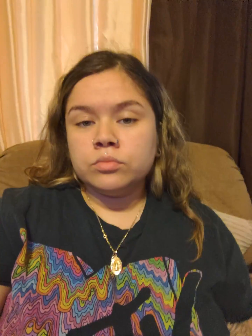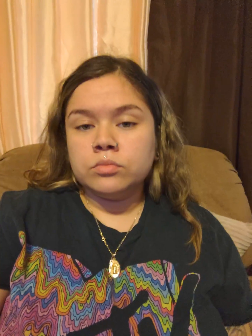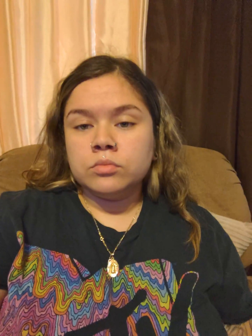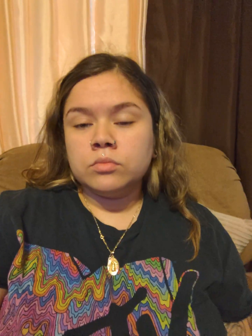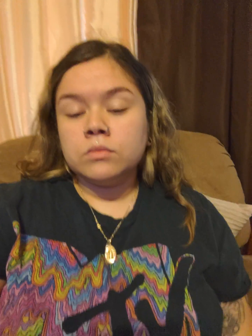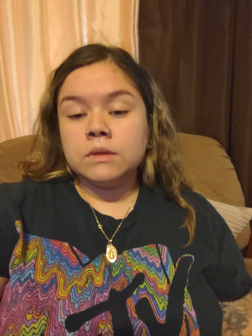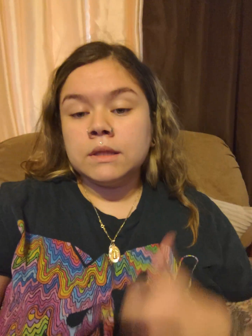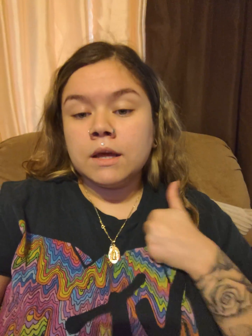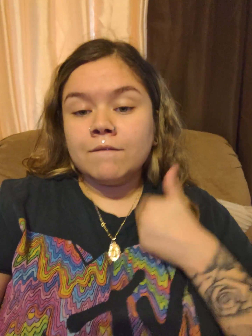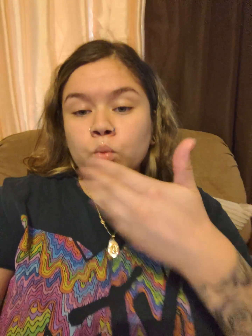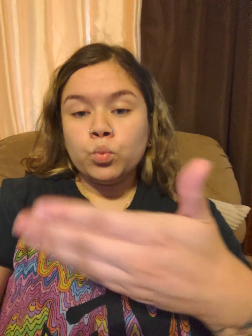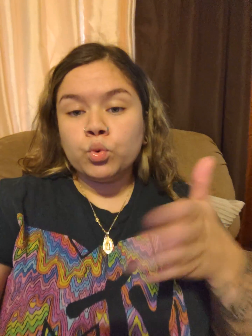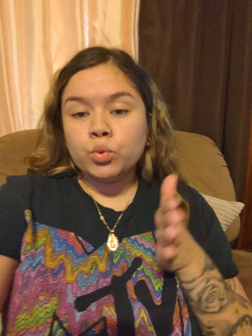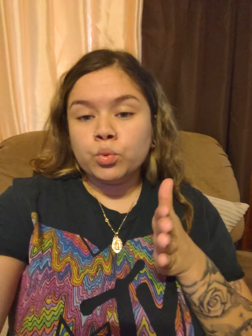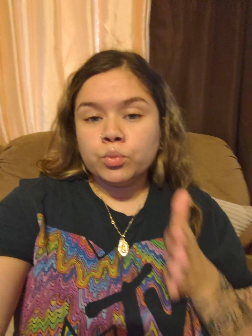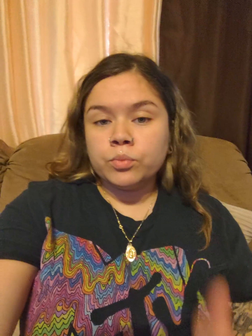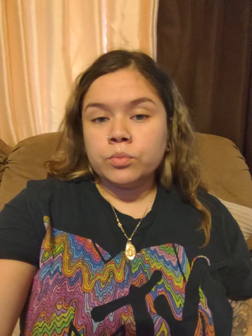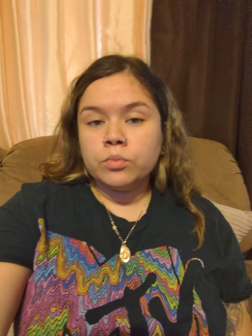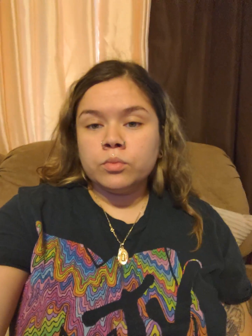living room